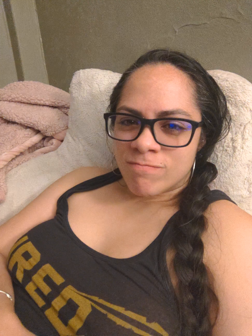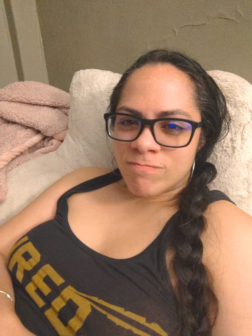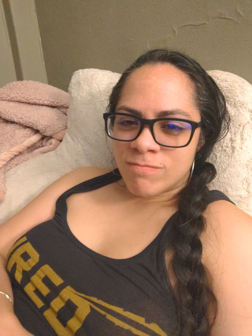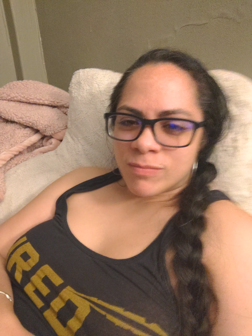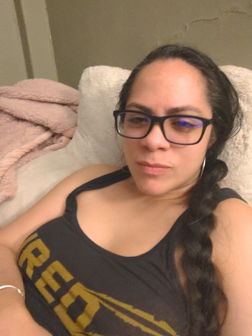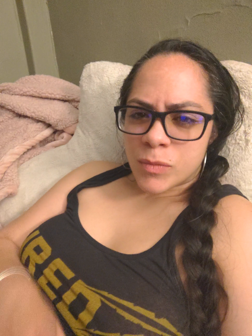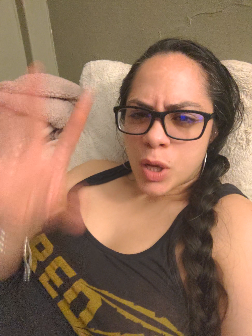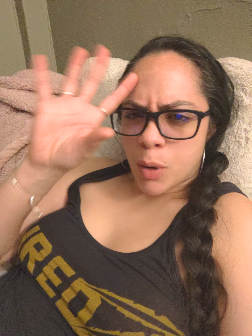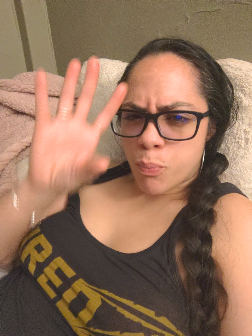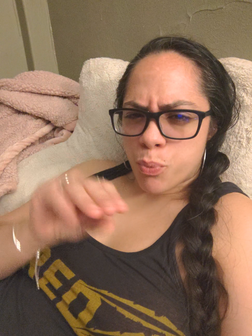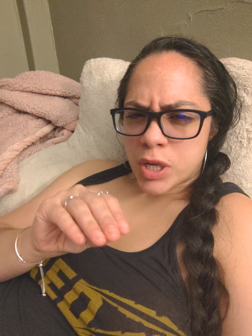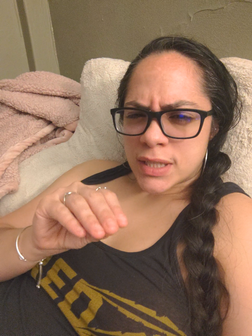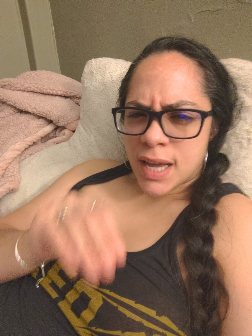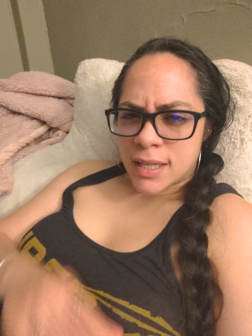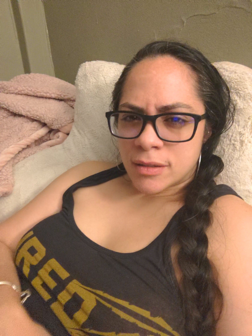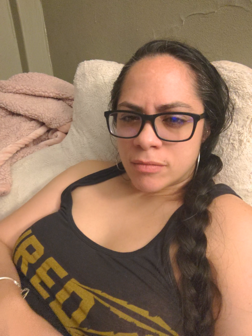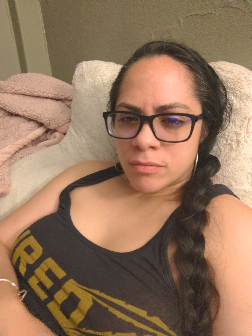pretend